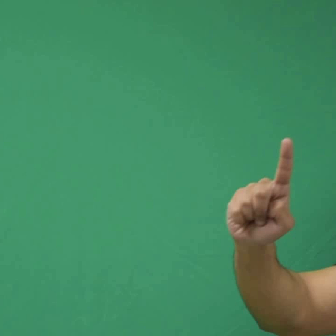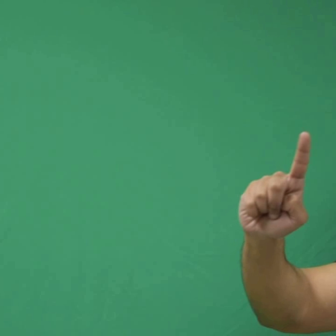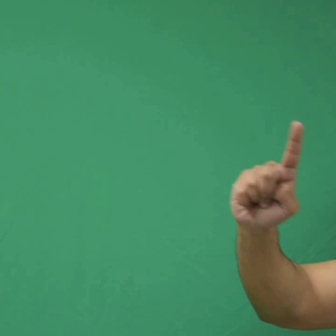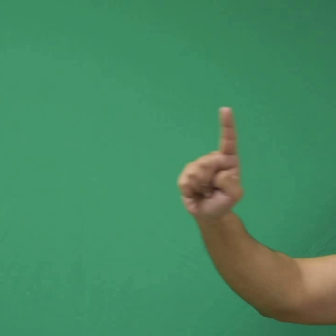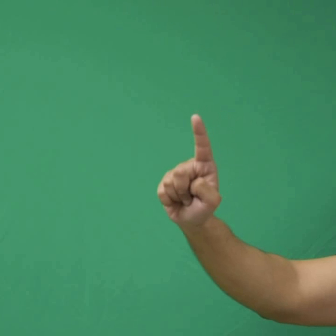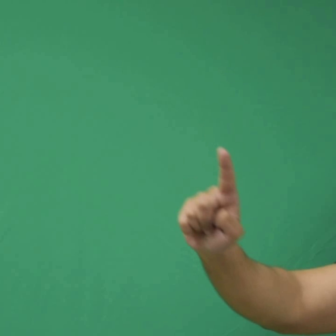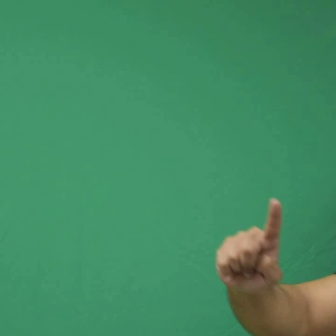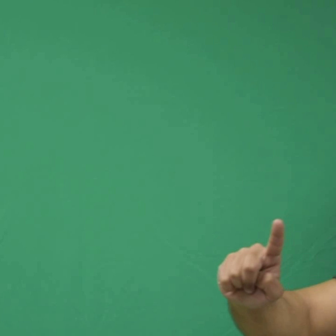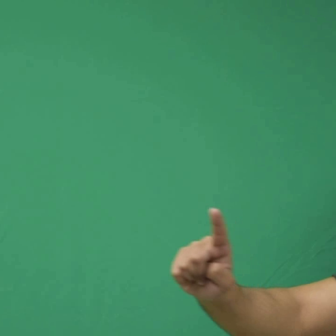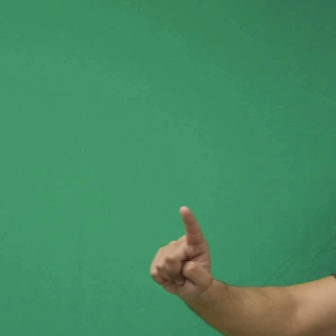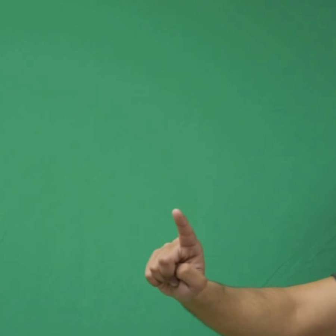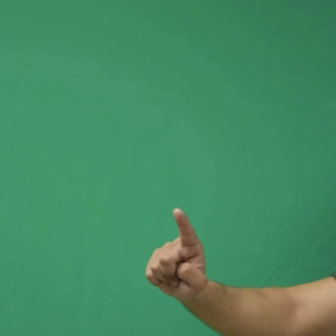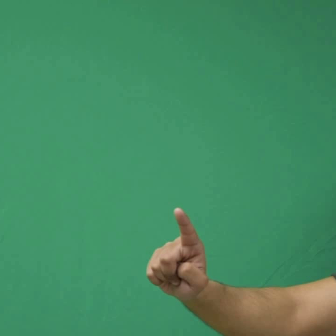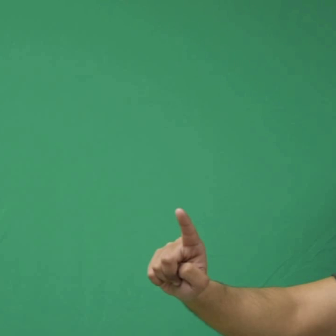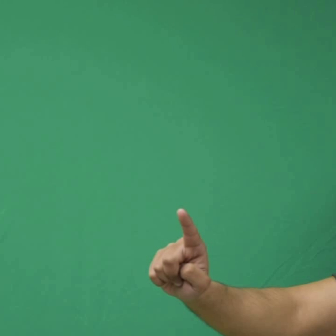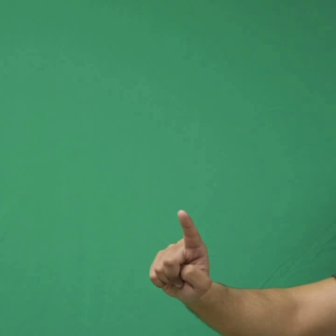Z